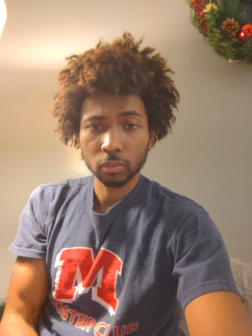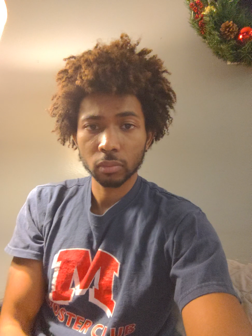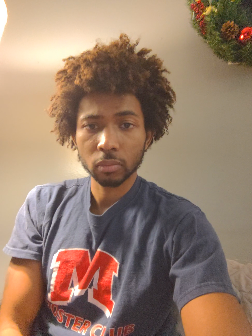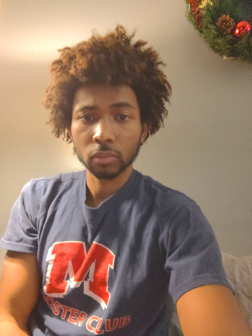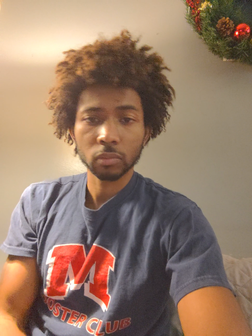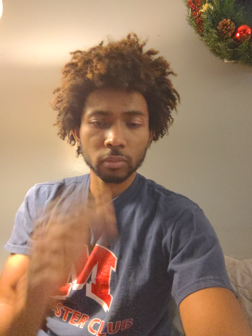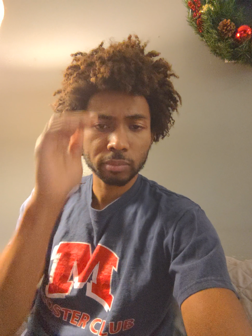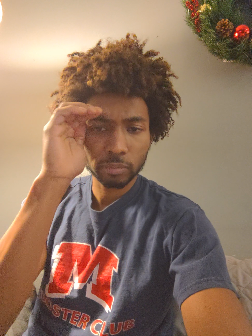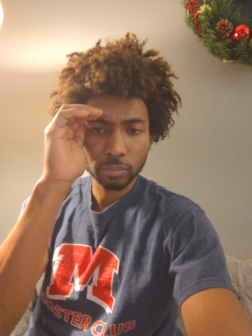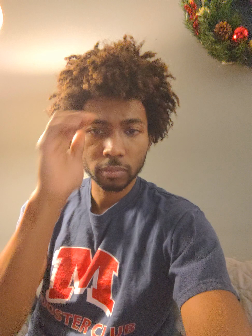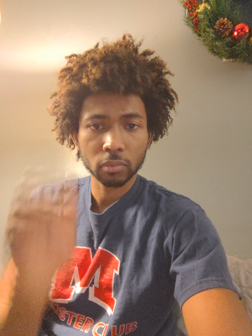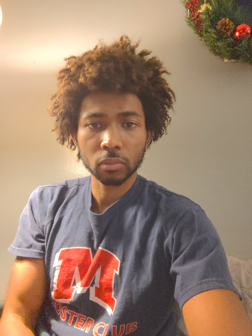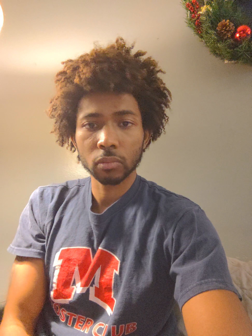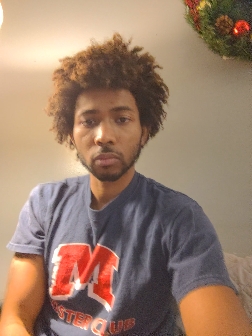listen